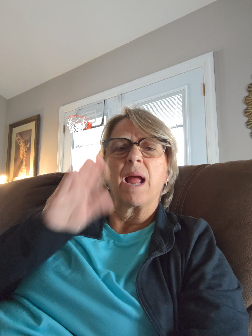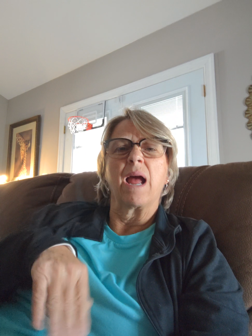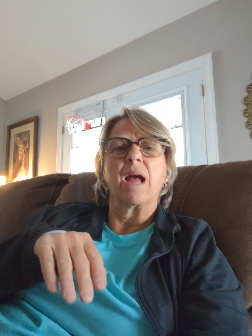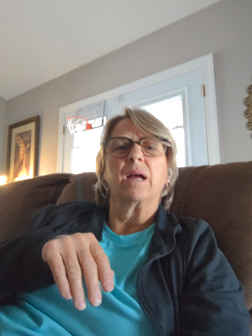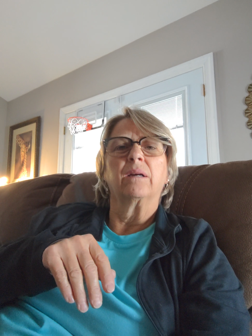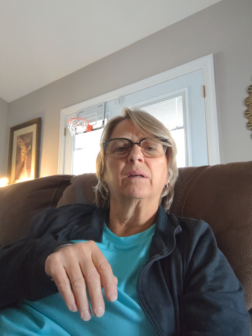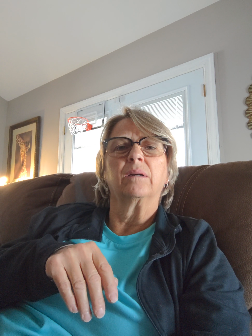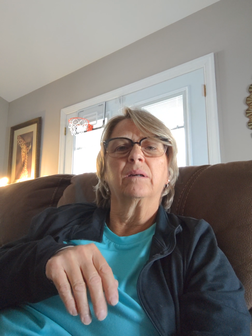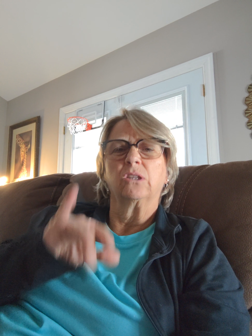bad